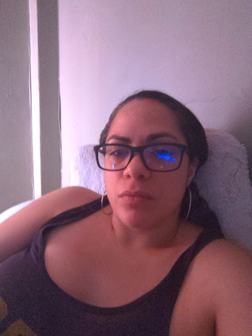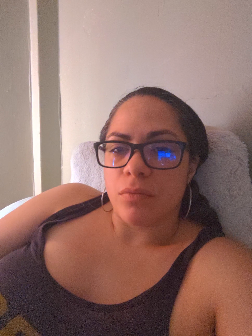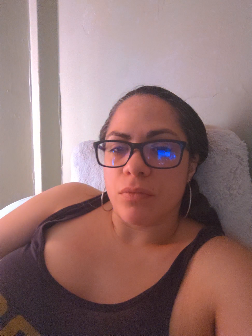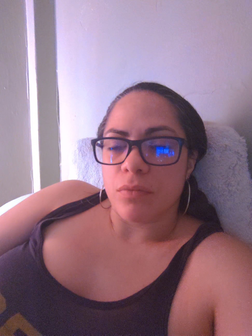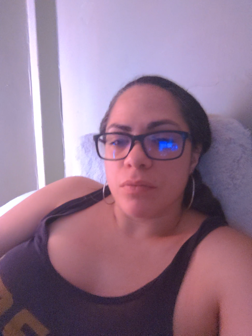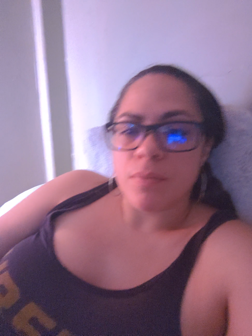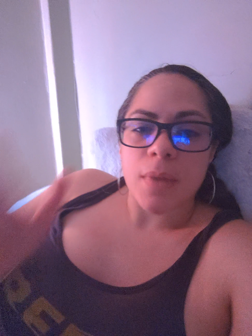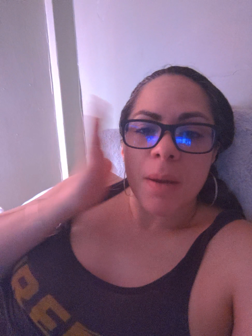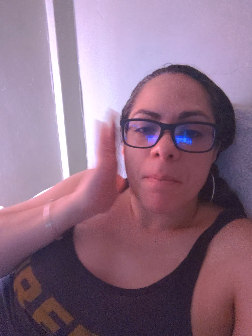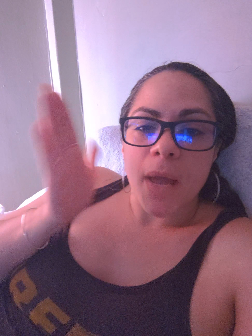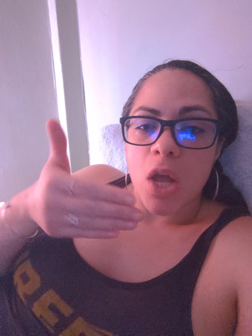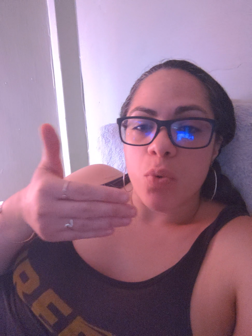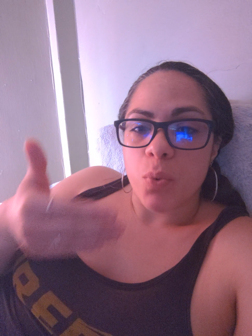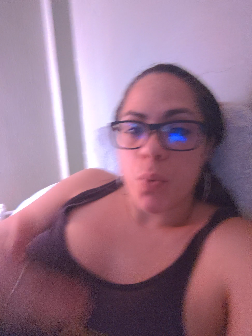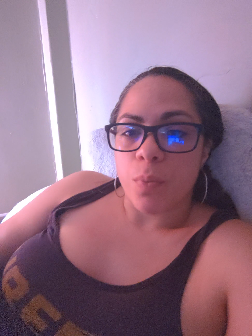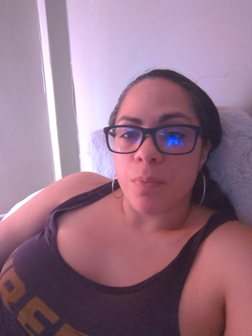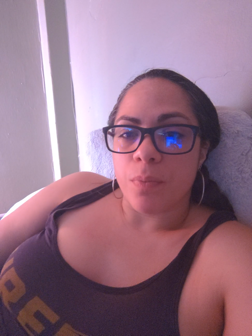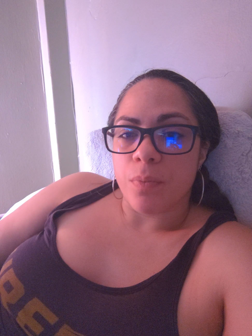bedroom